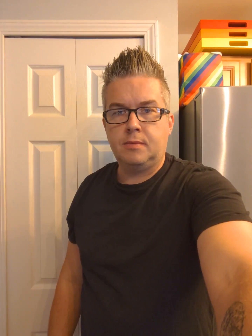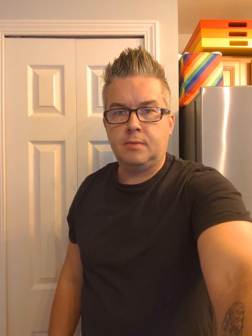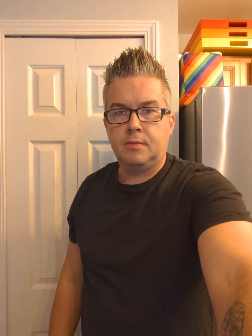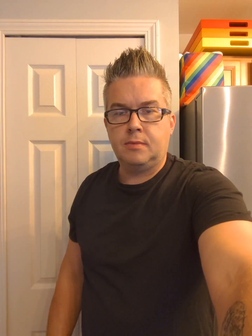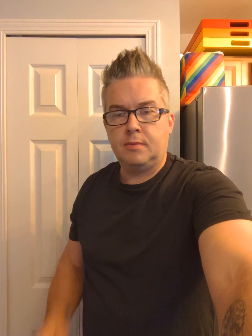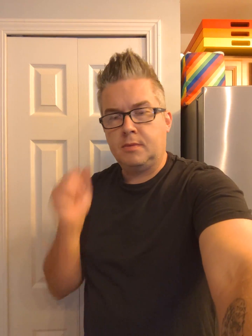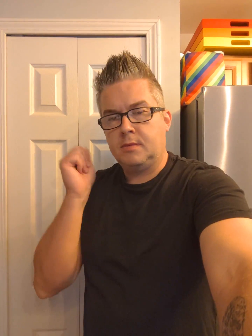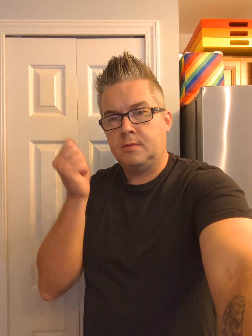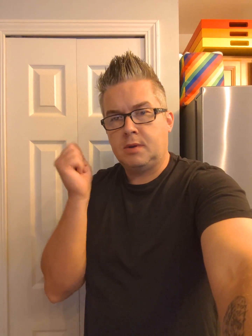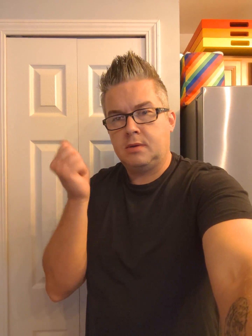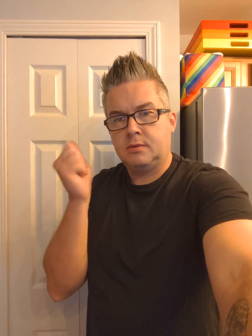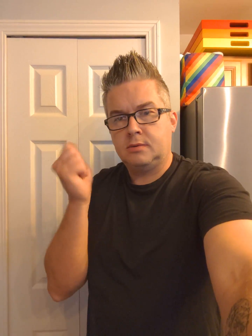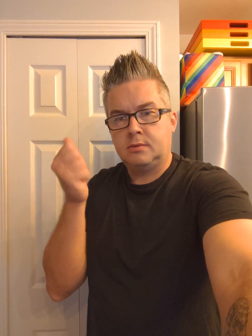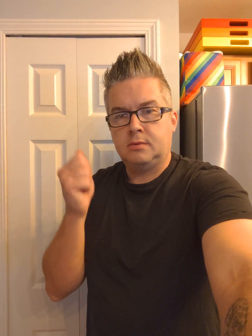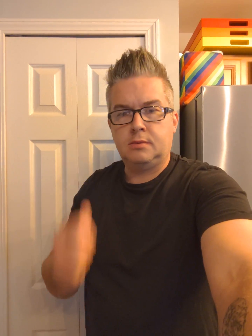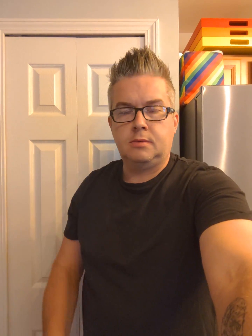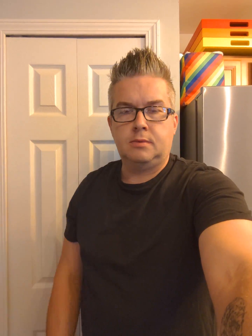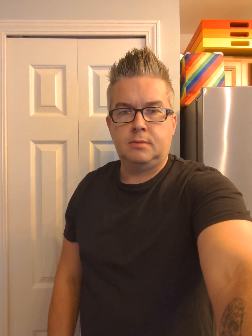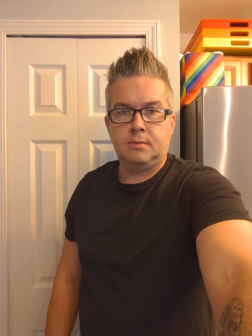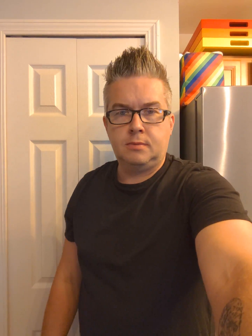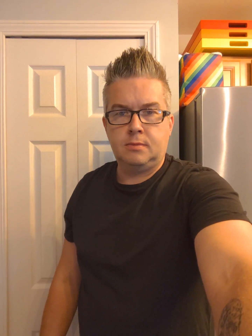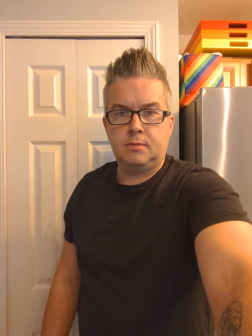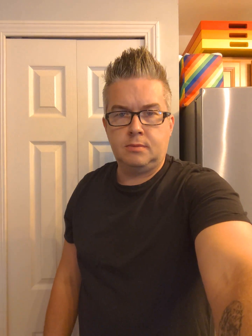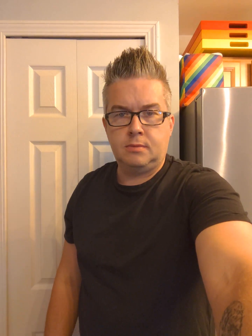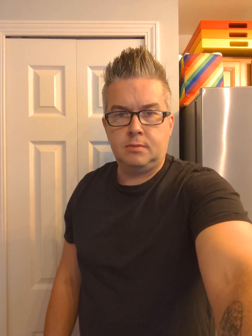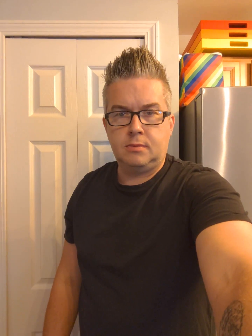bat